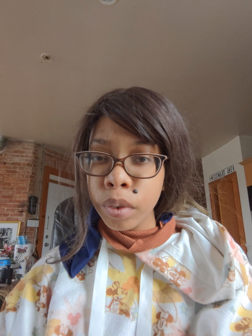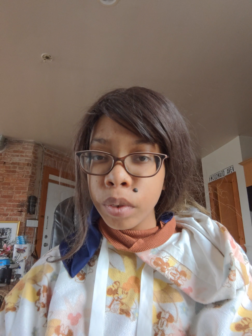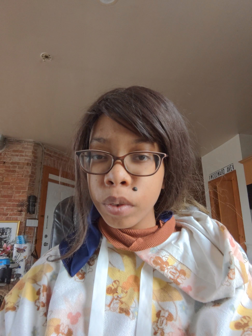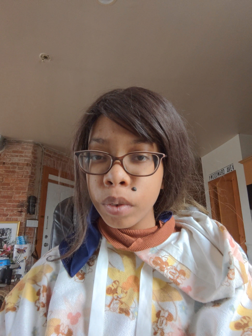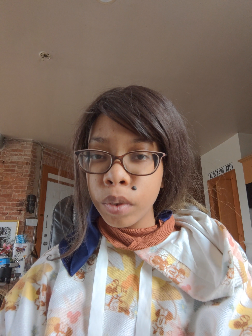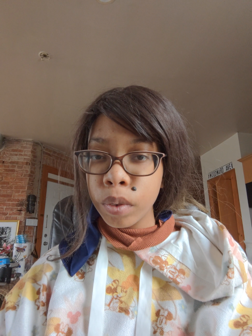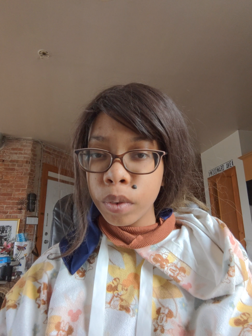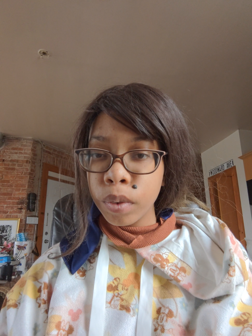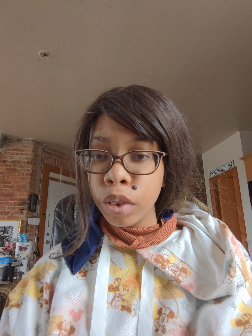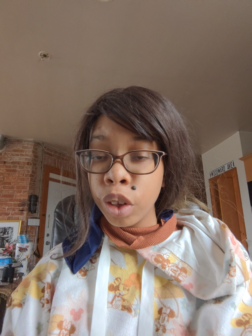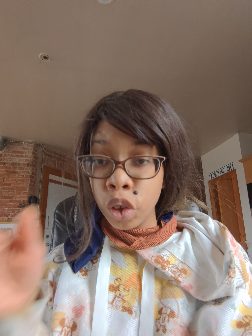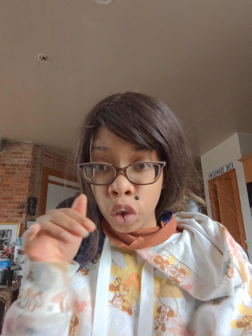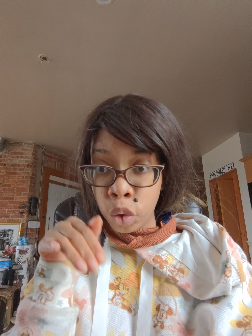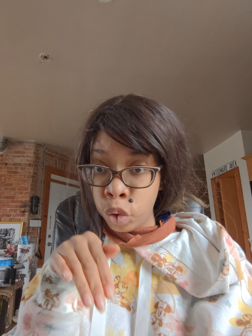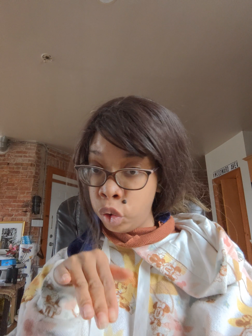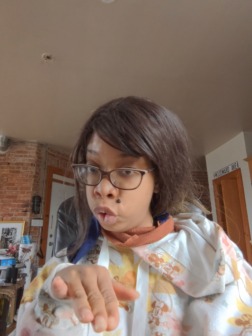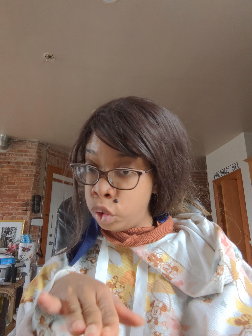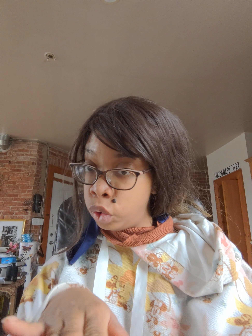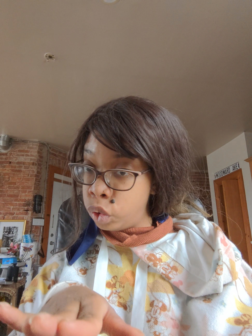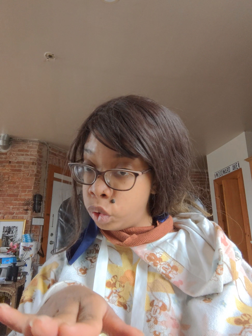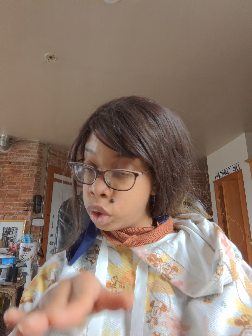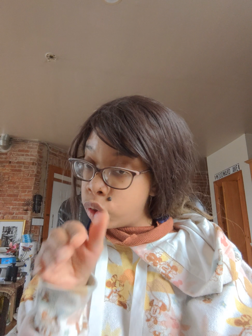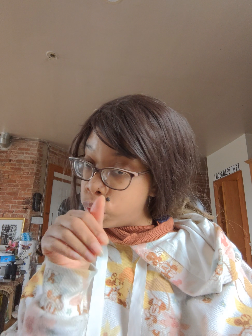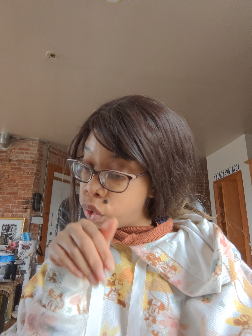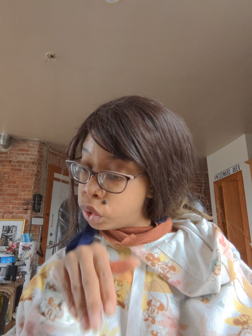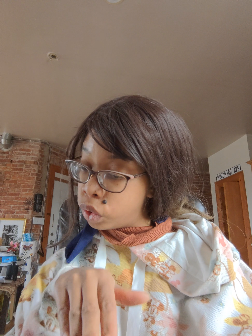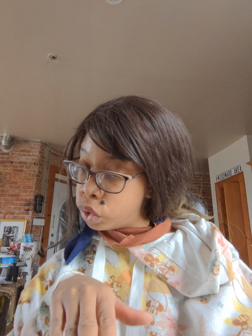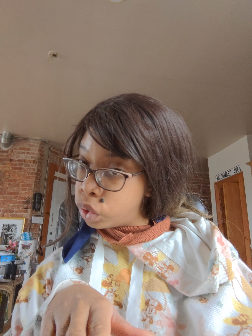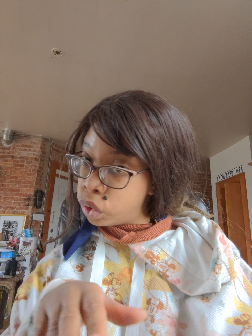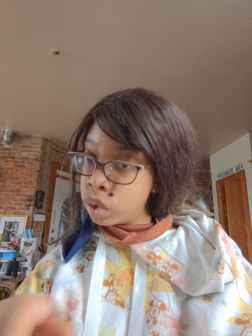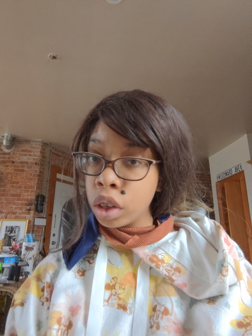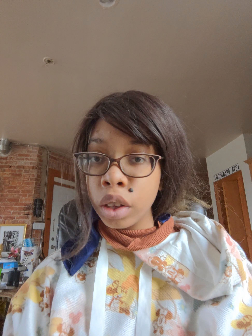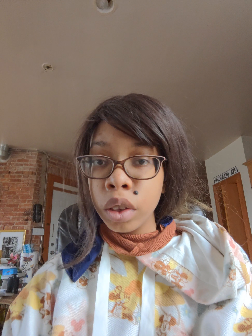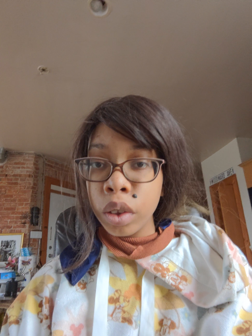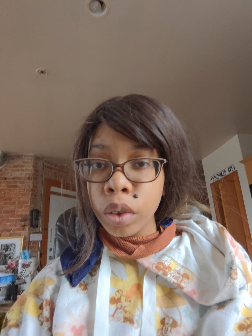into